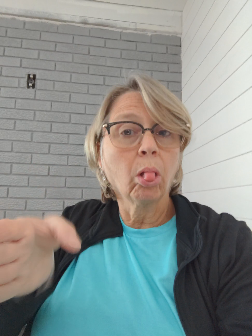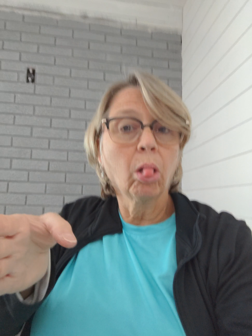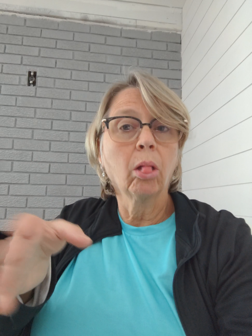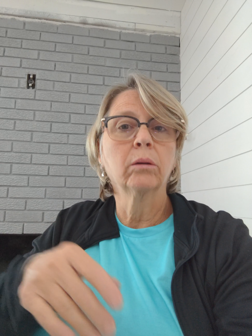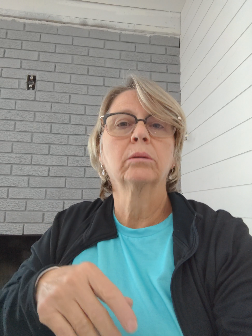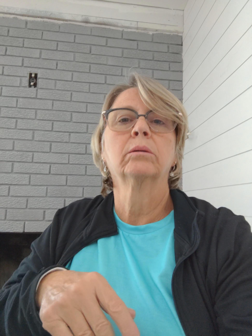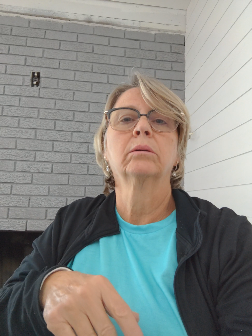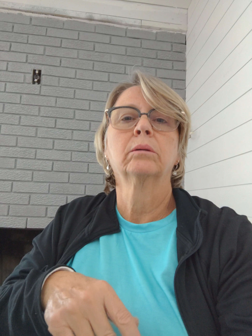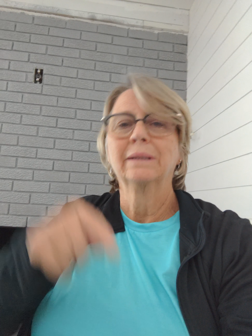will